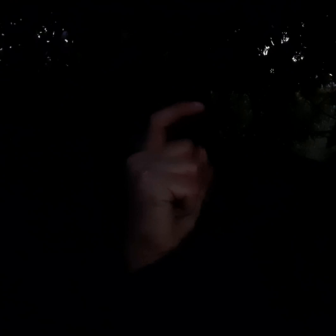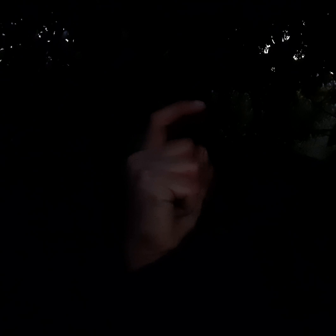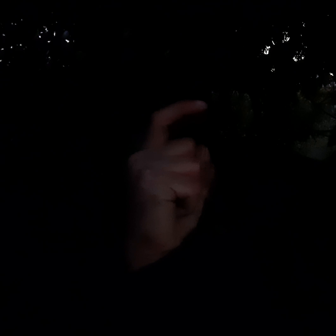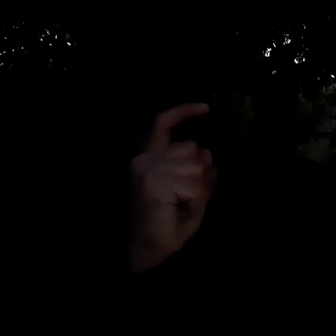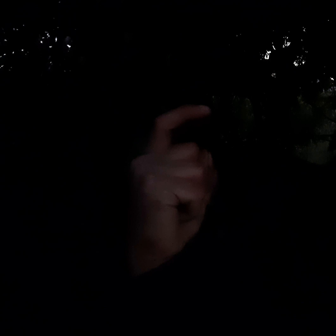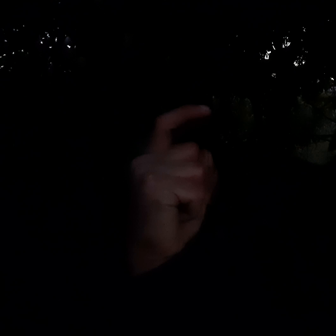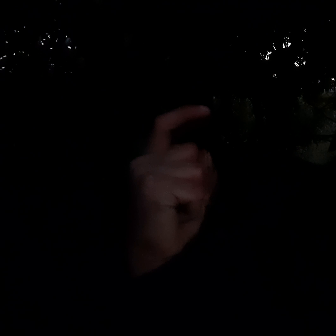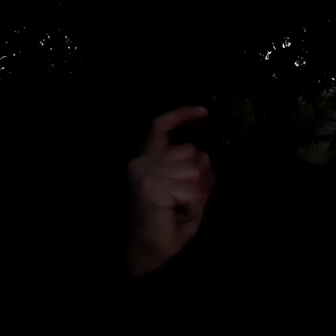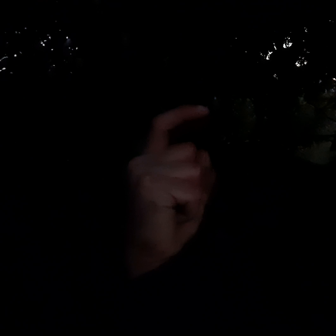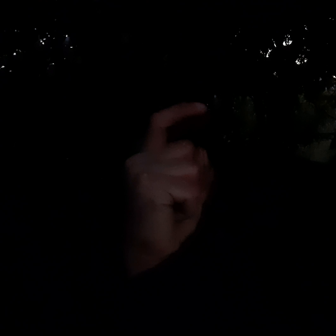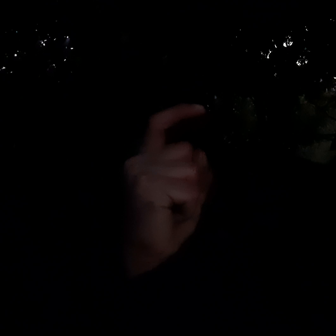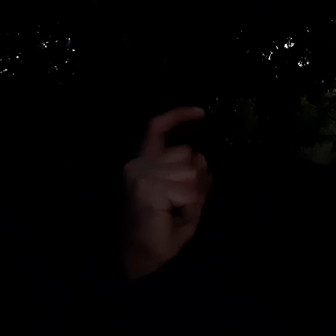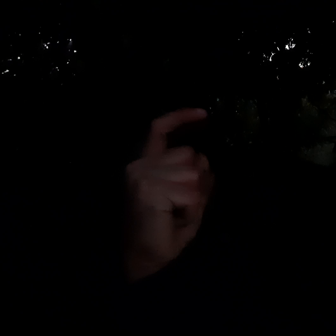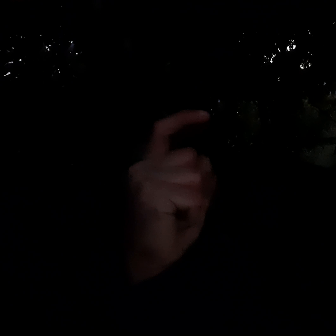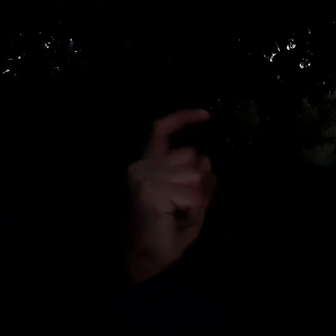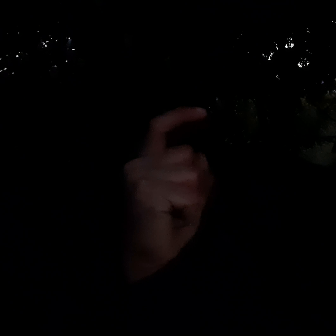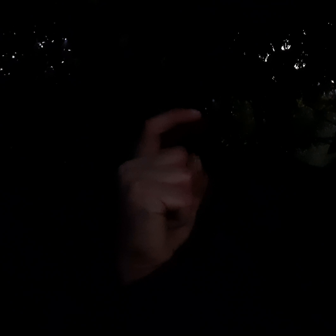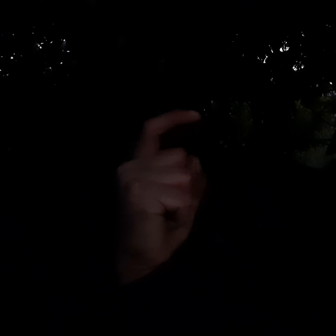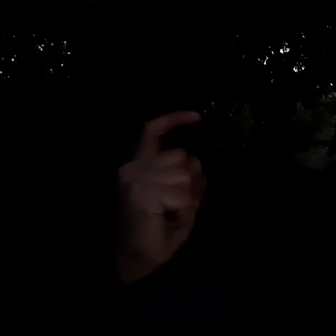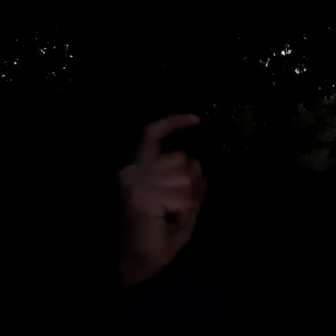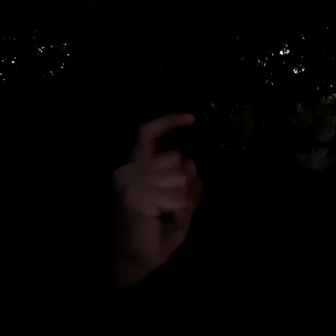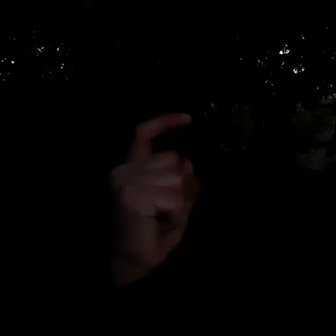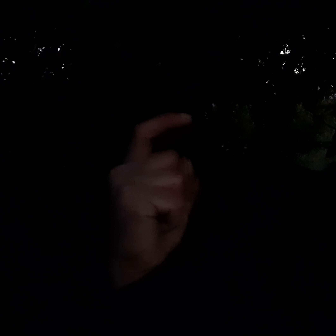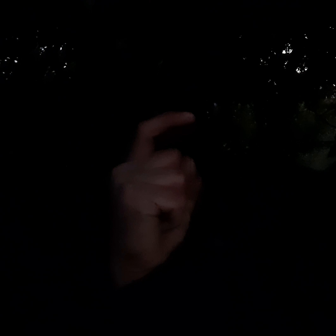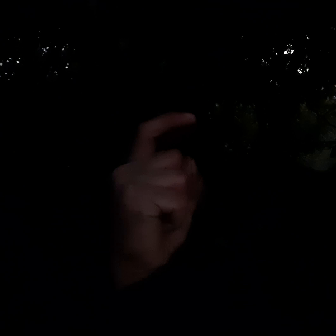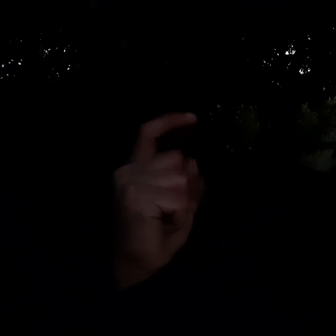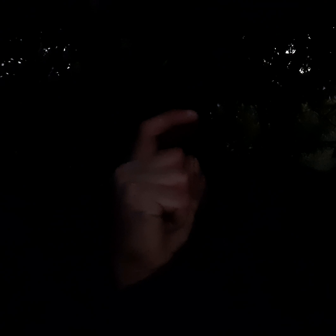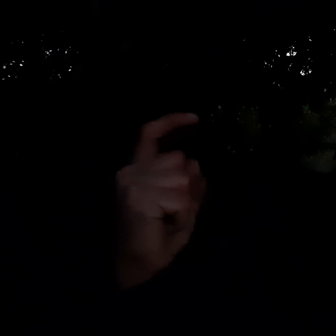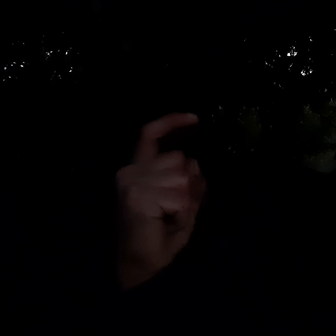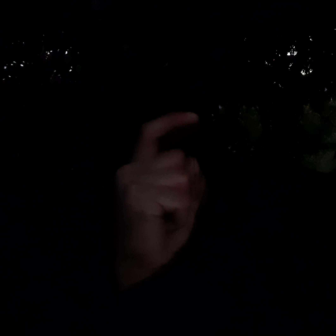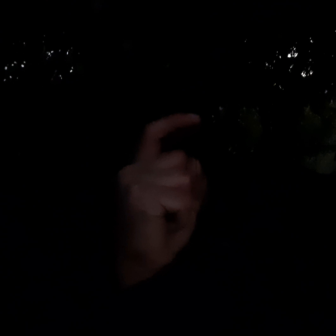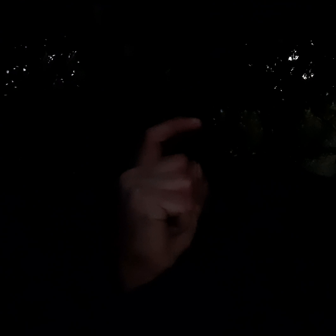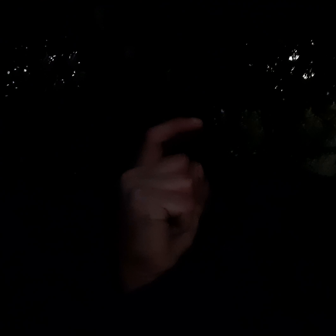Х